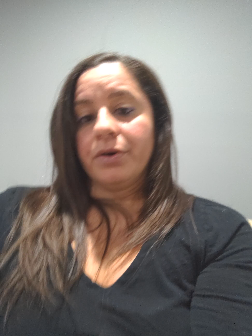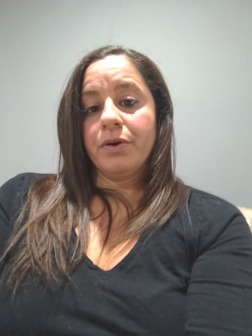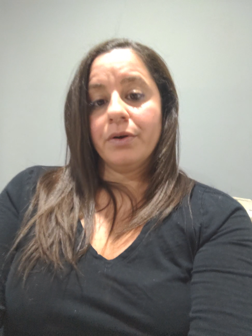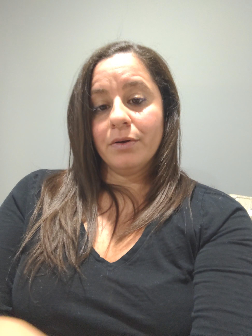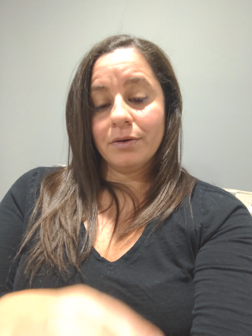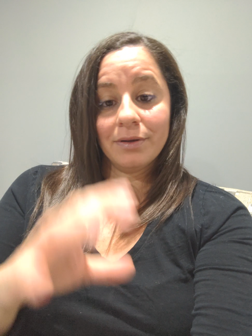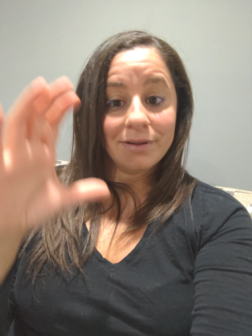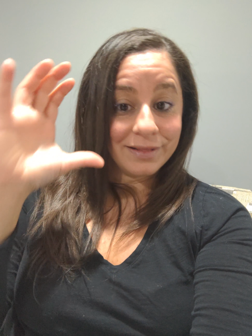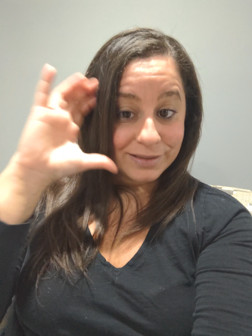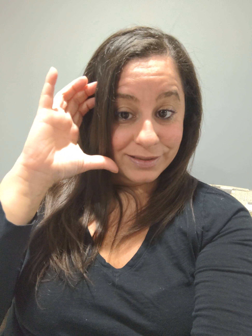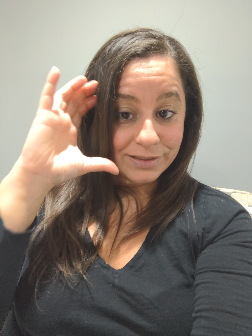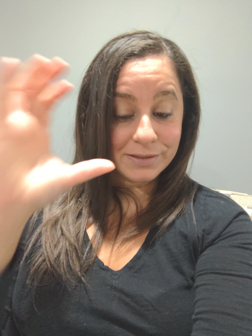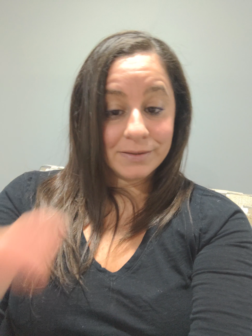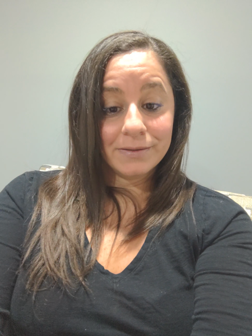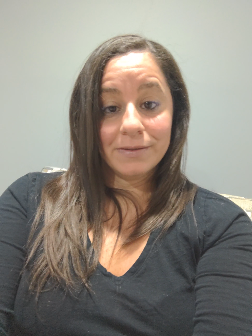listen